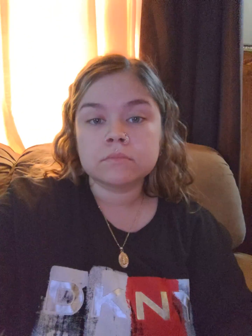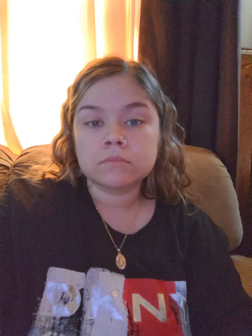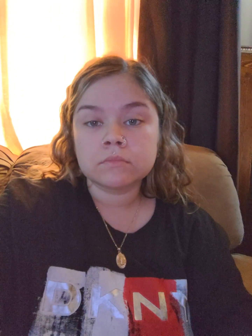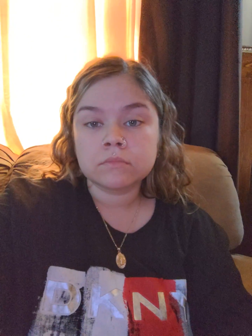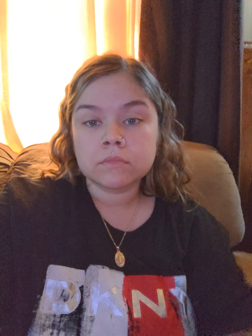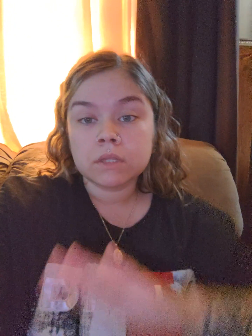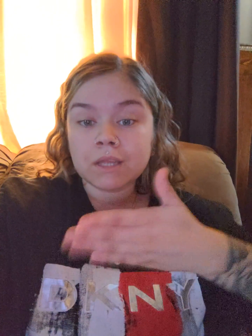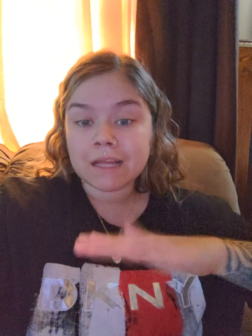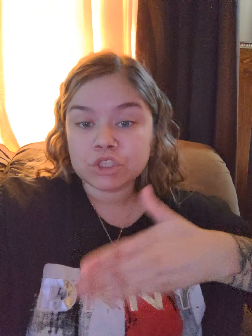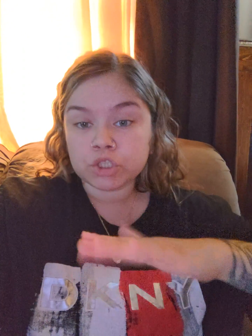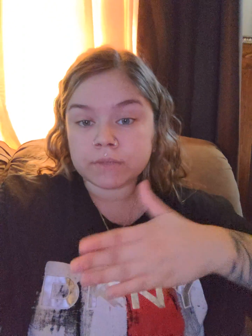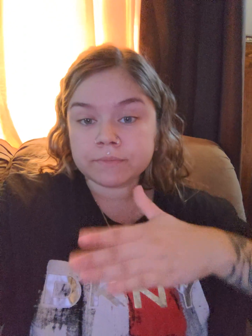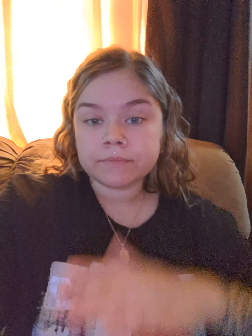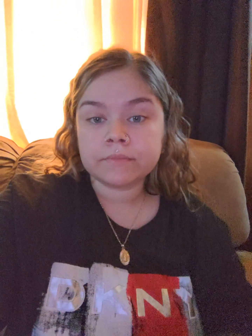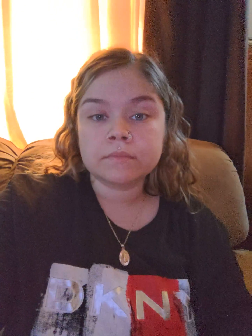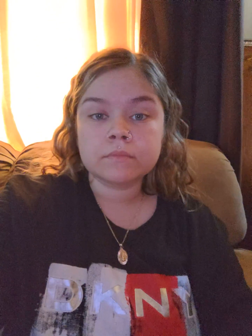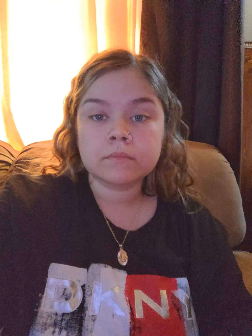kitchen